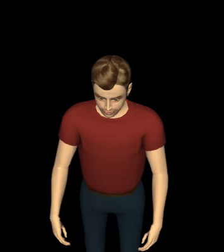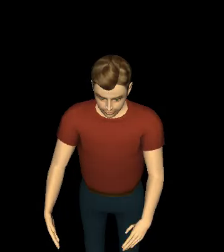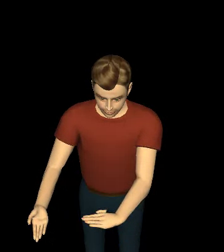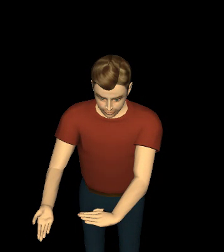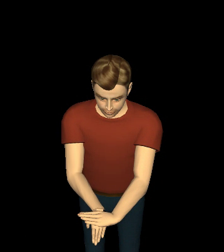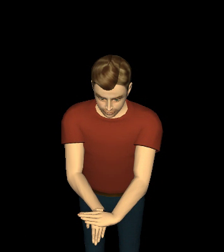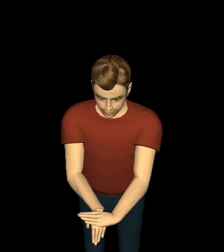فرن